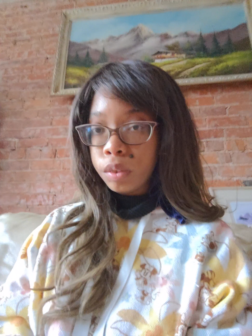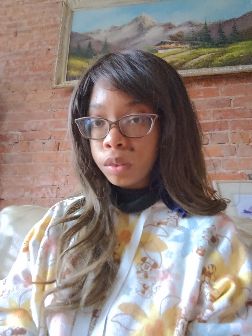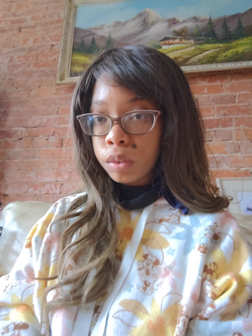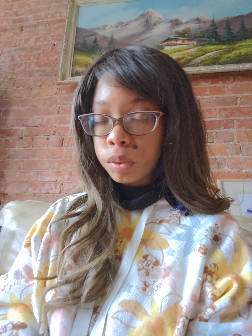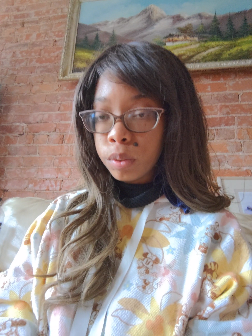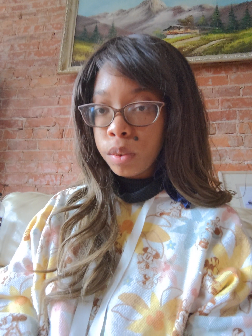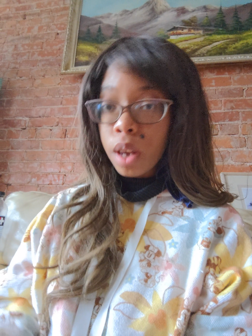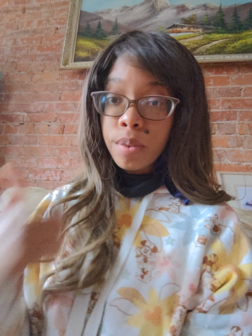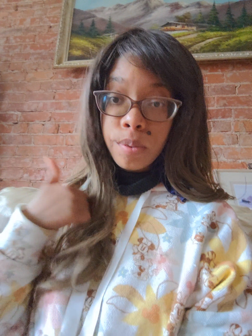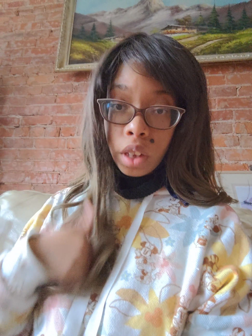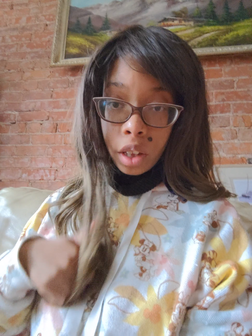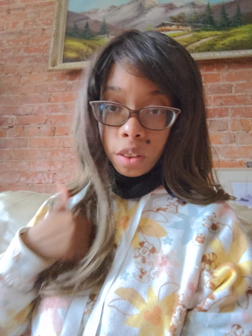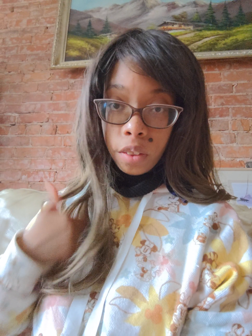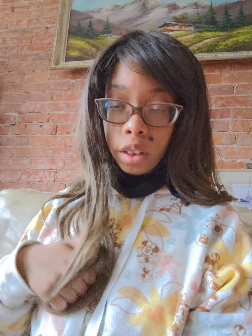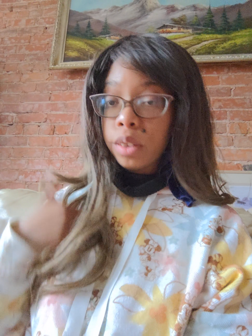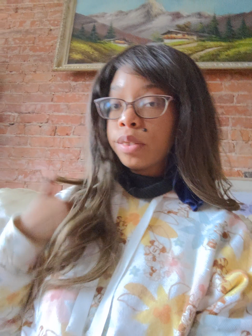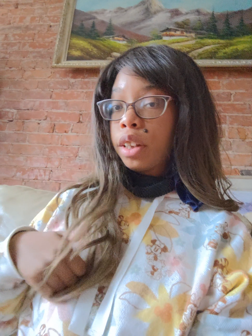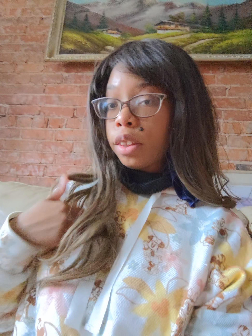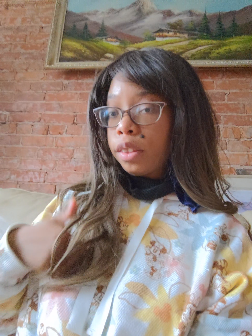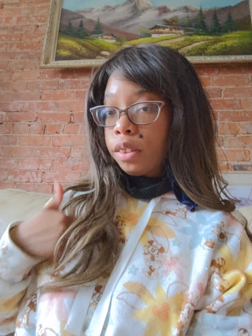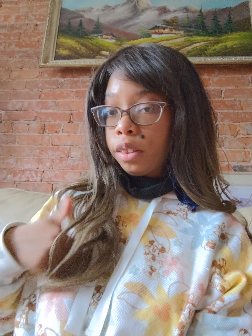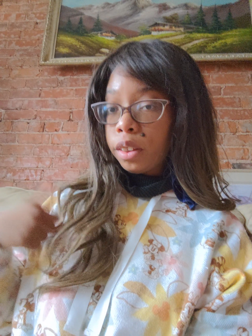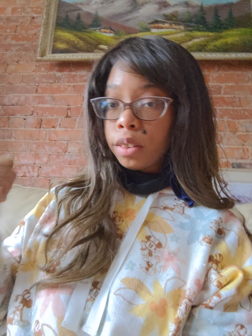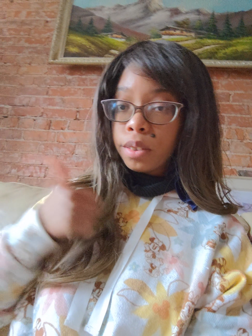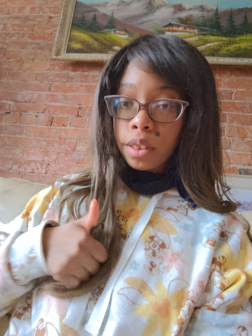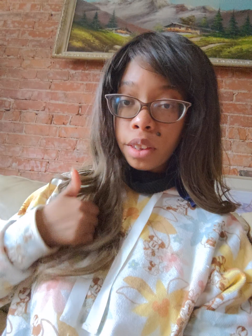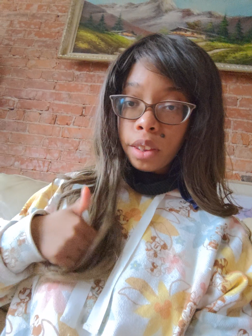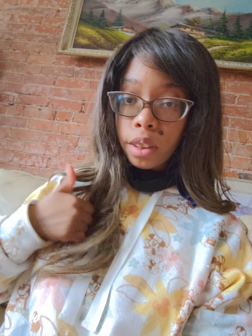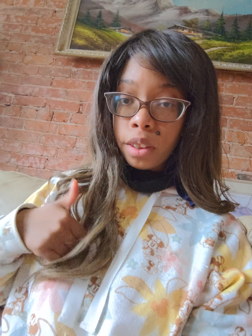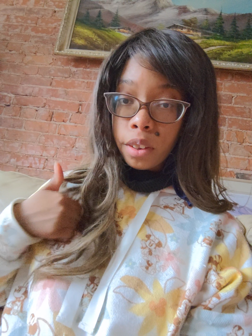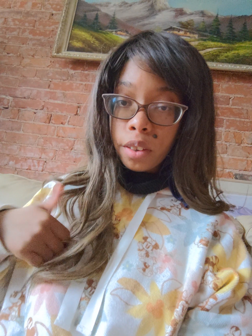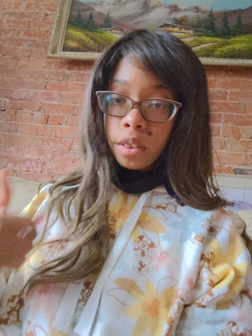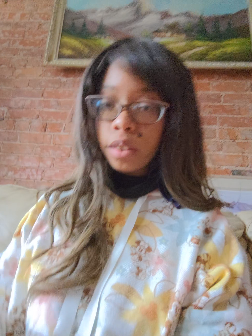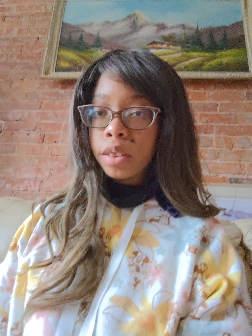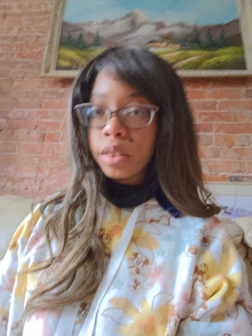bath